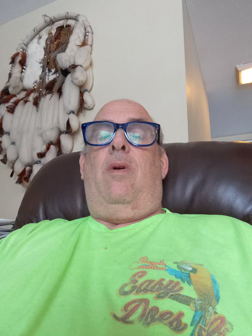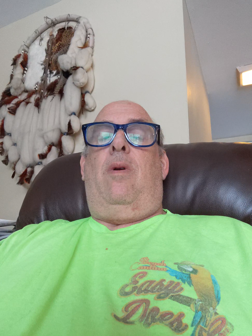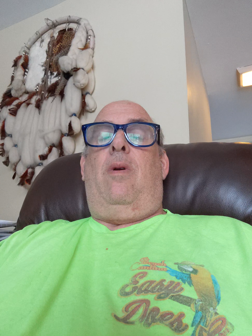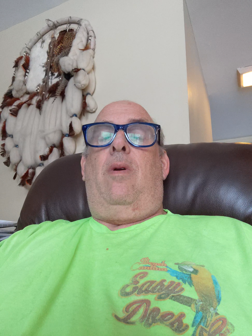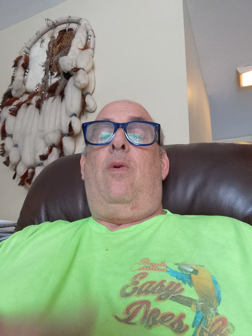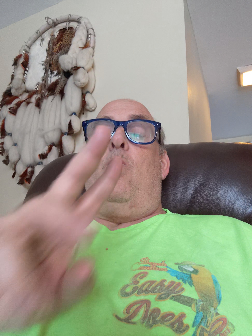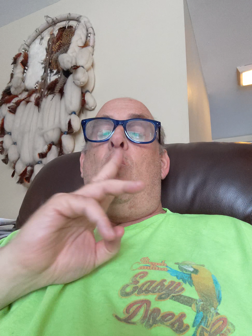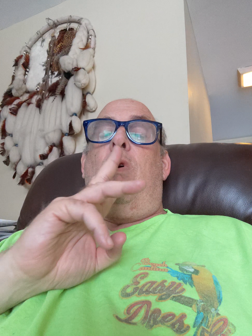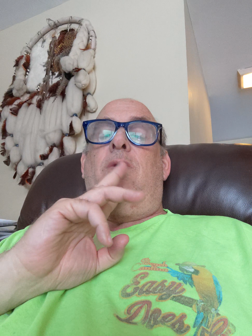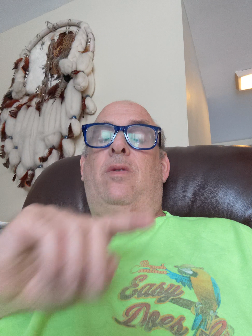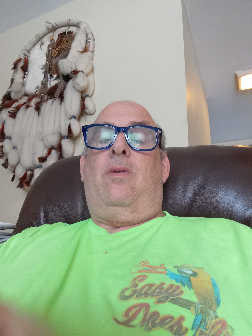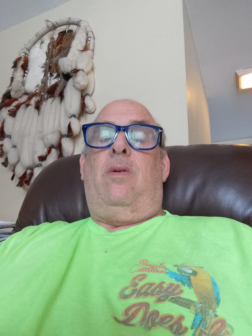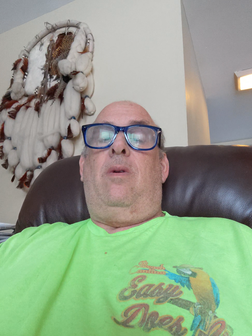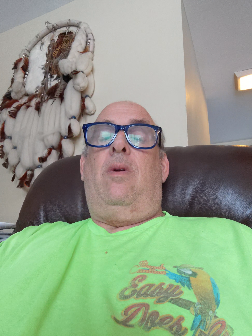water